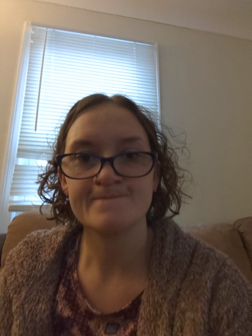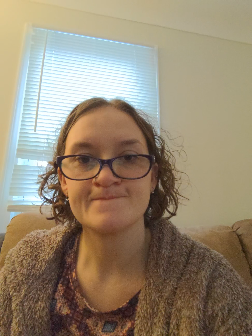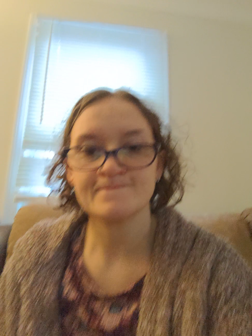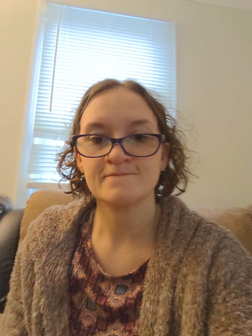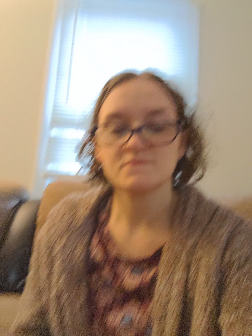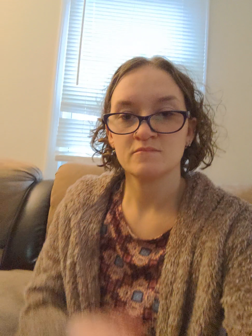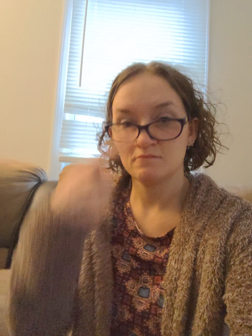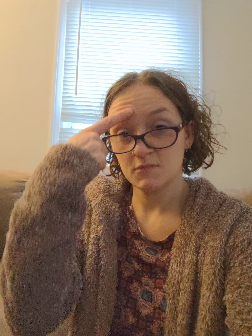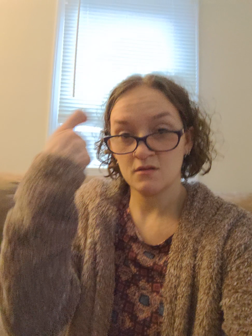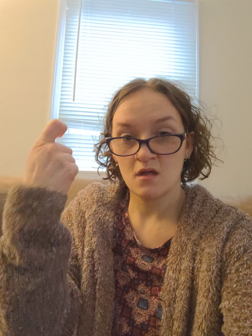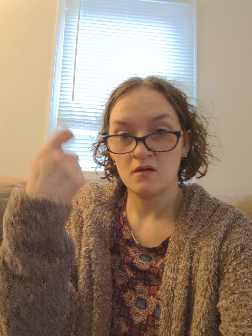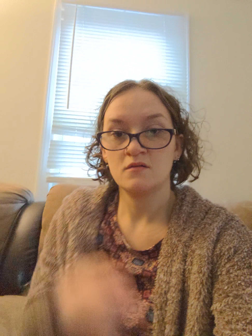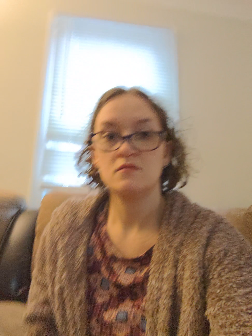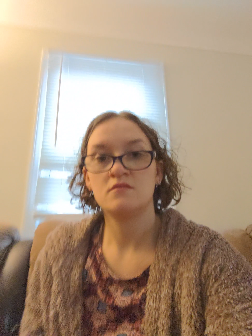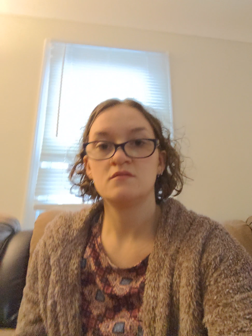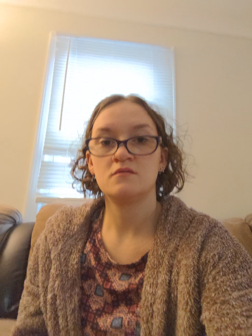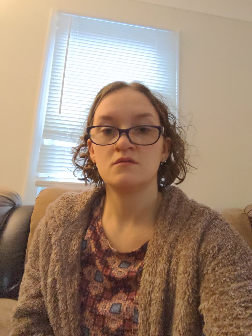because